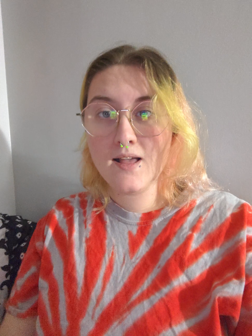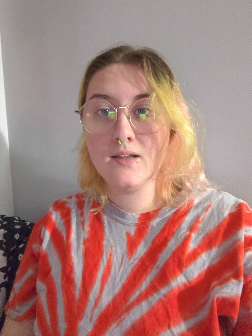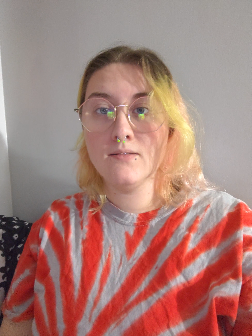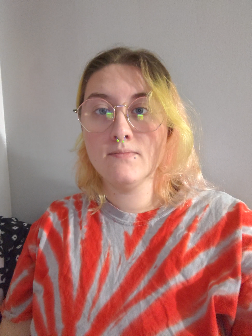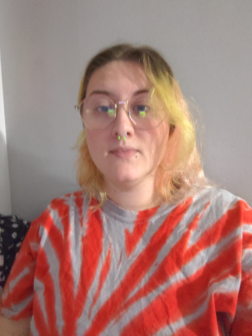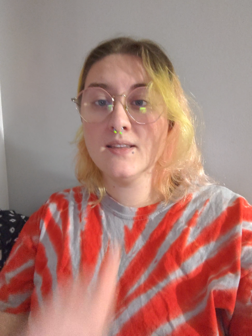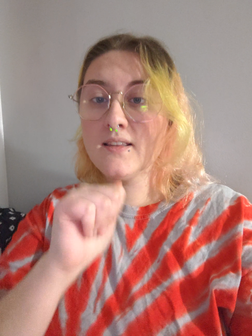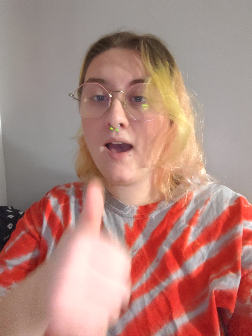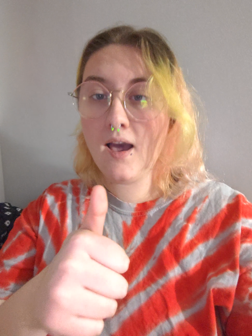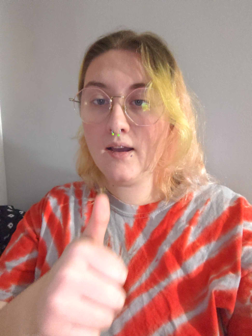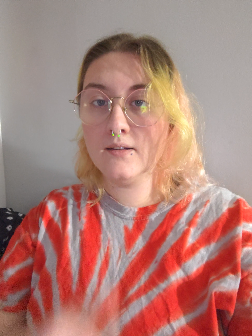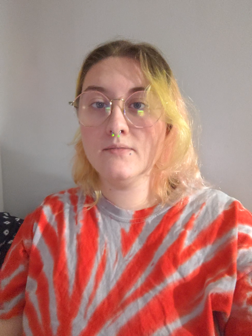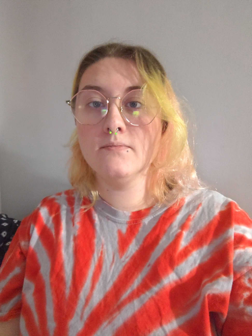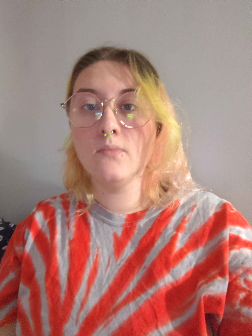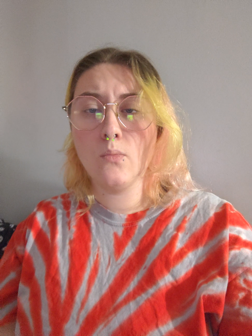not